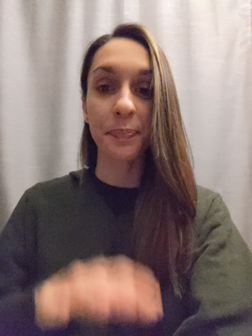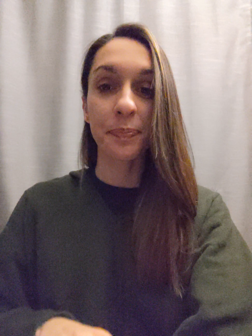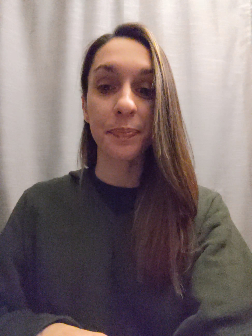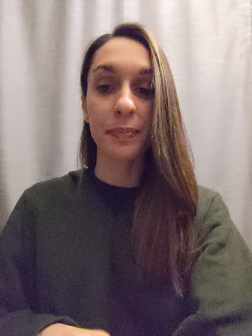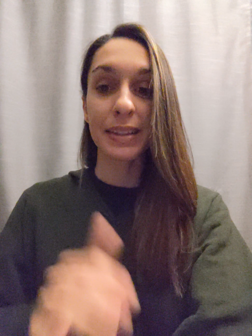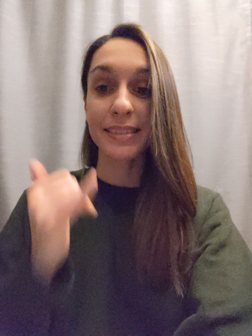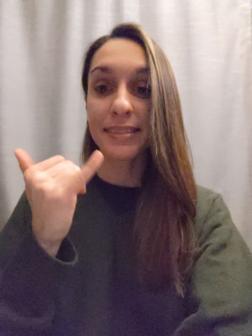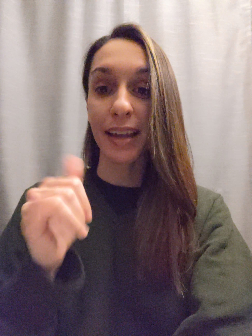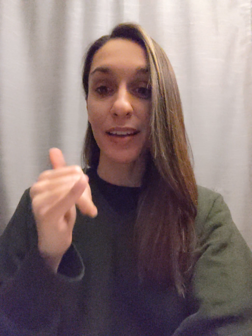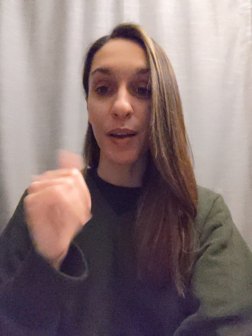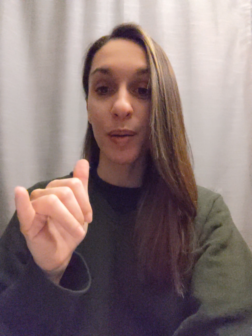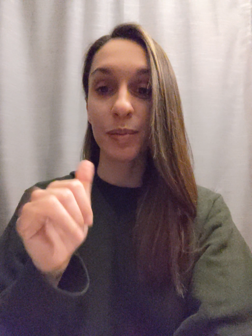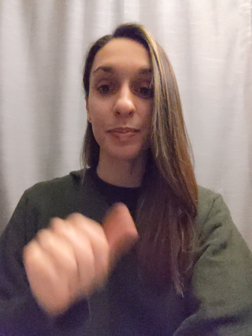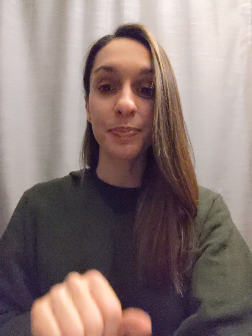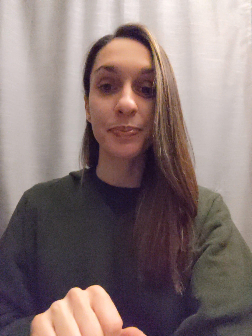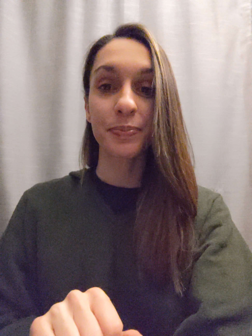yellow